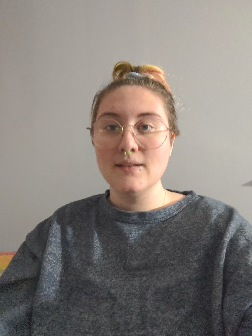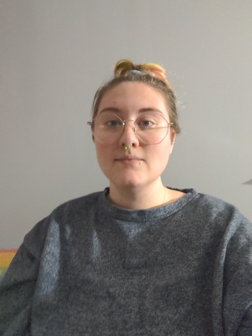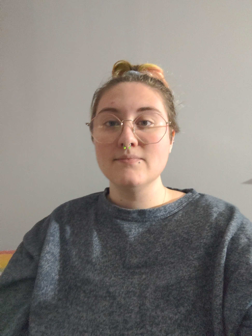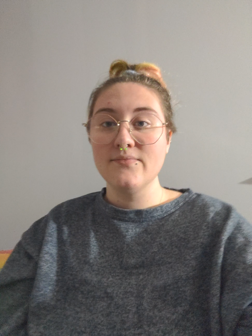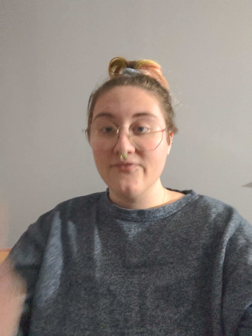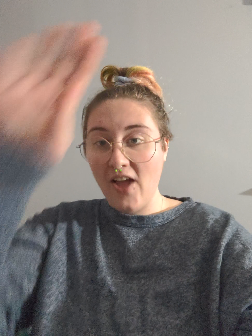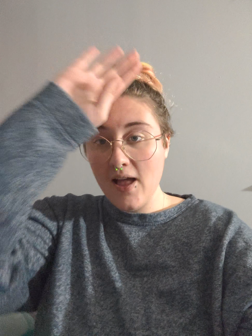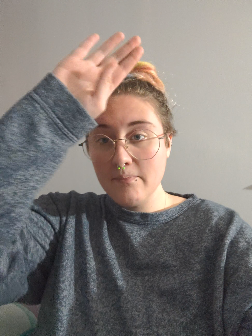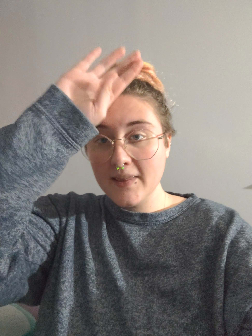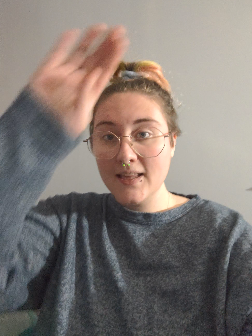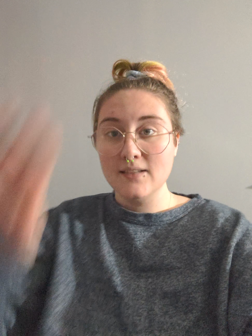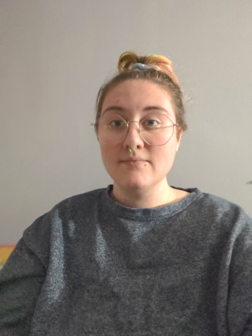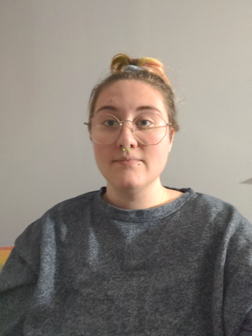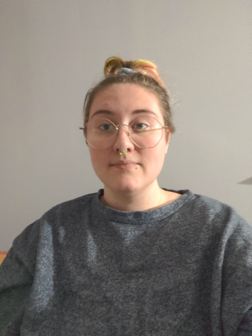fireman